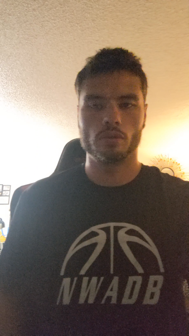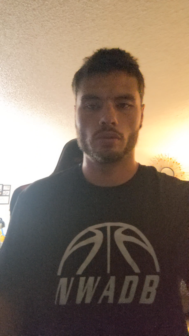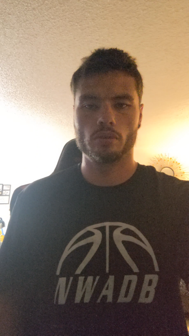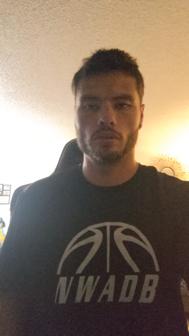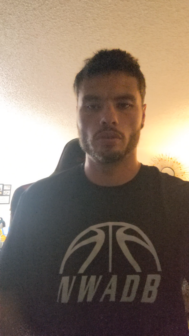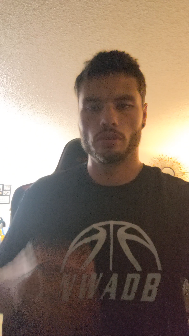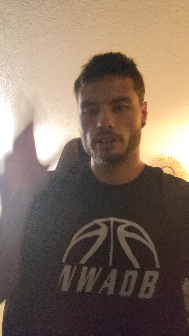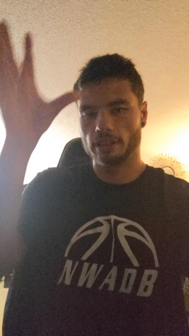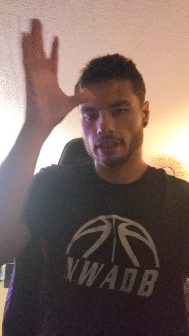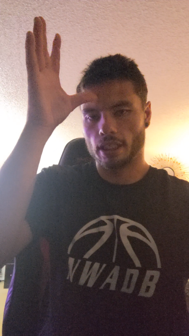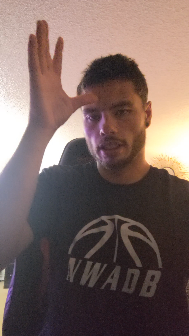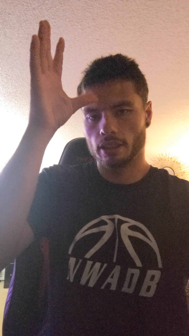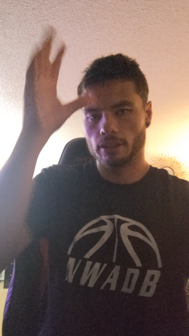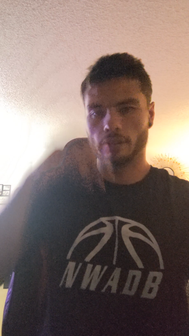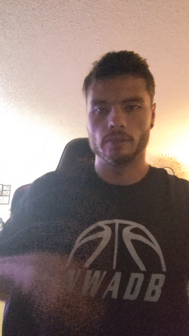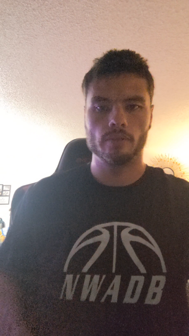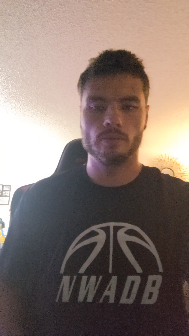daddy